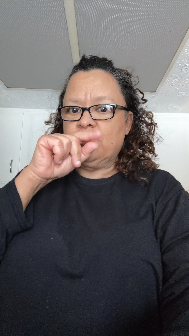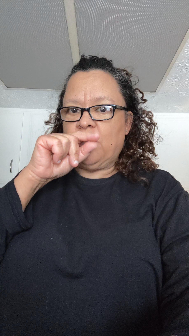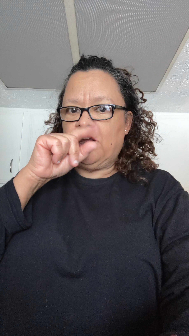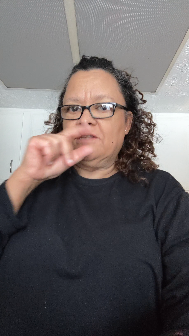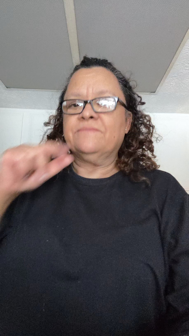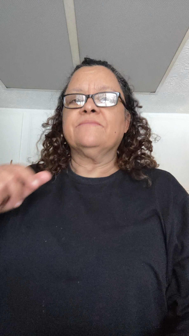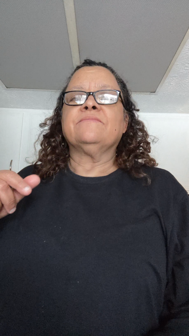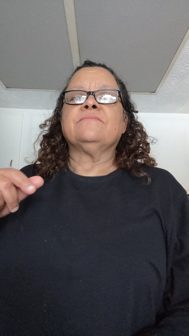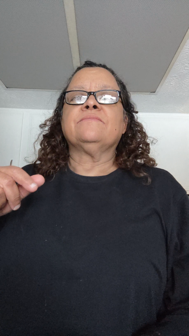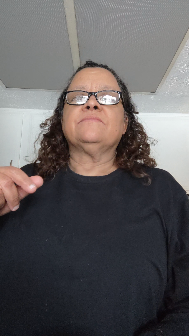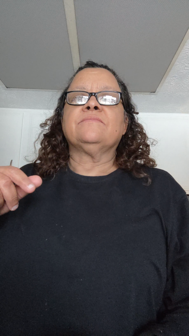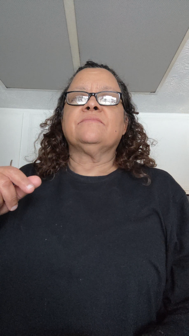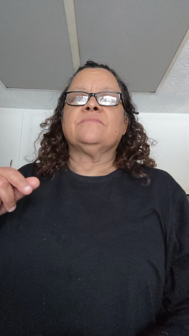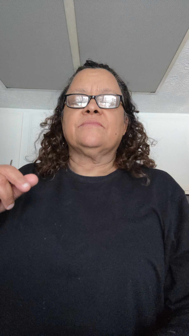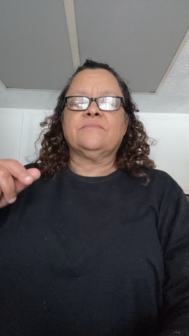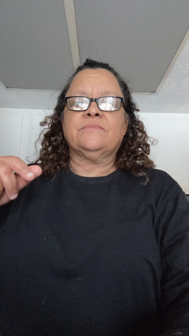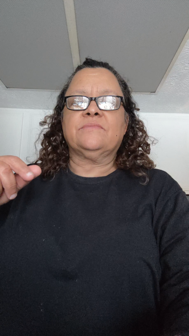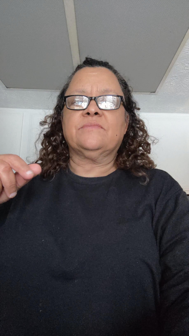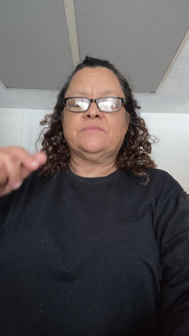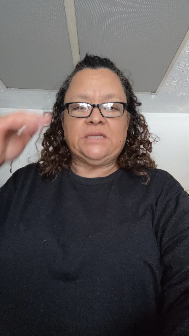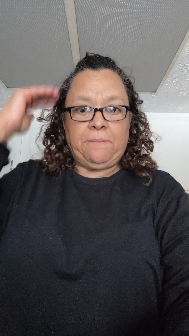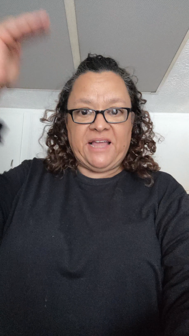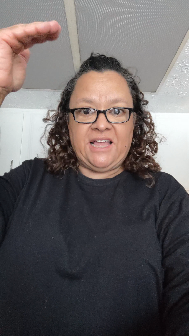big